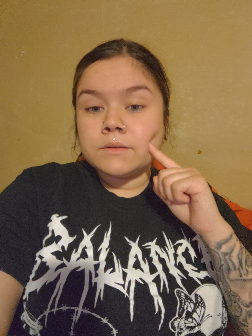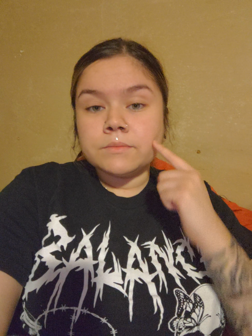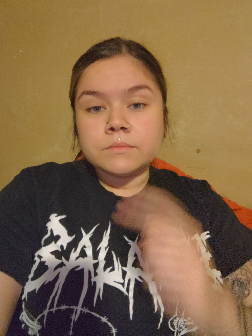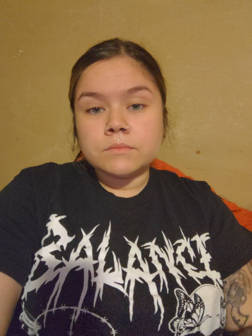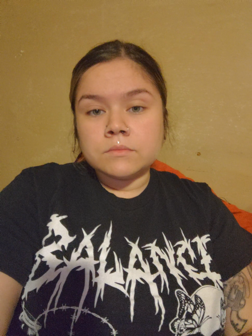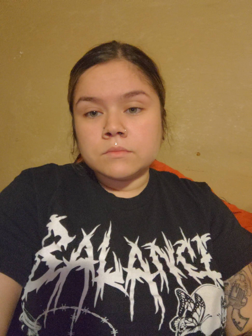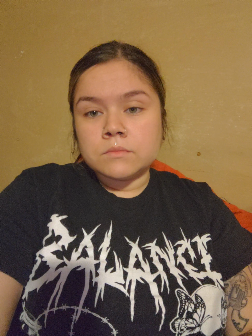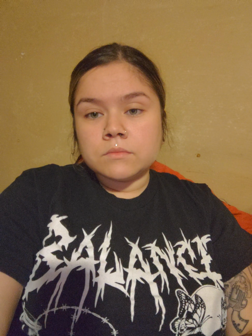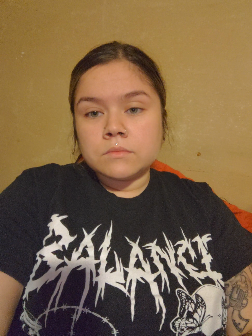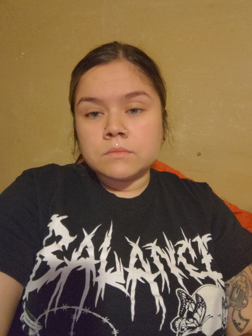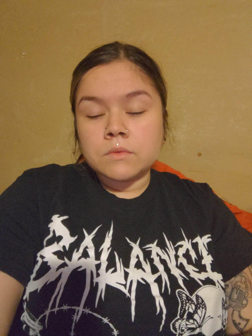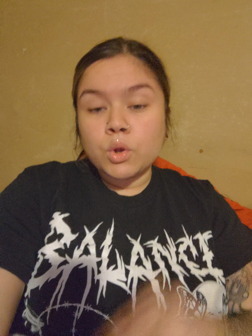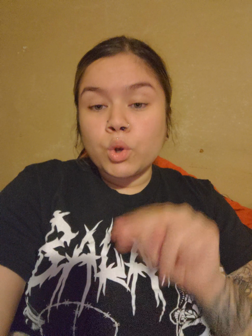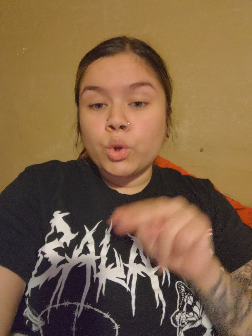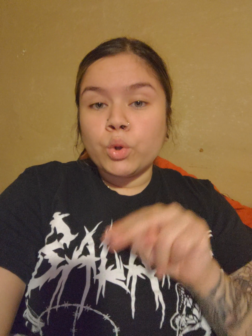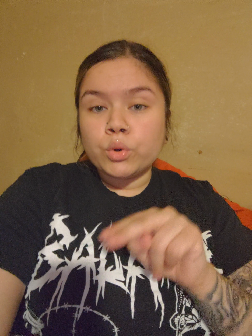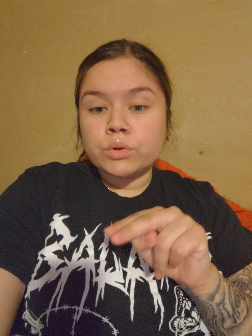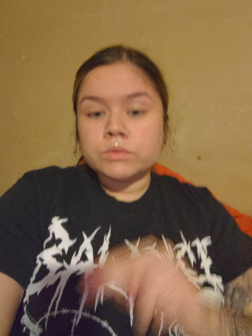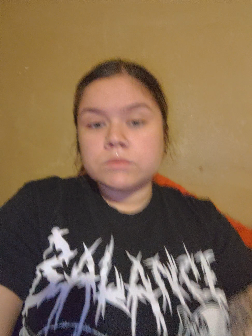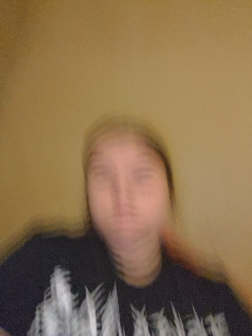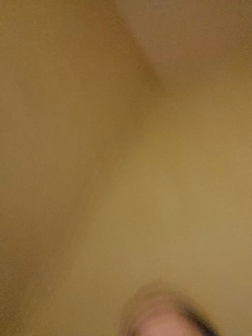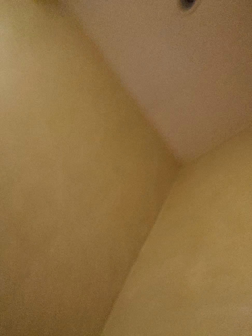nurse